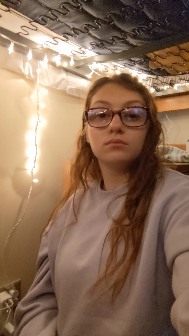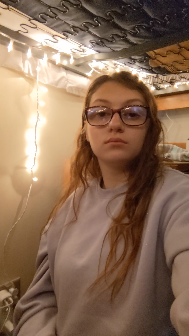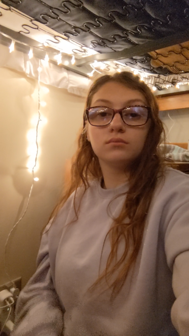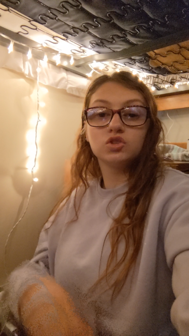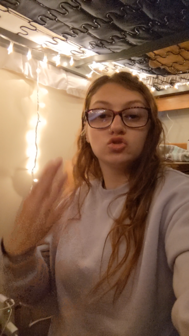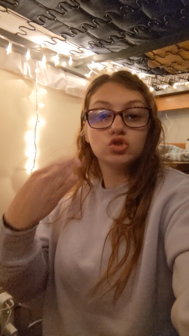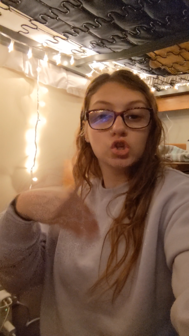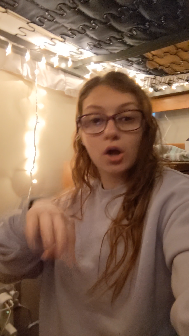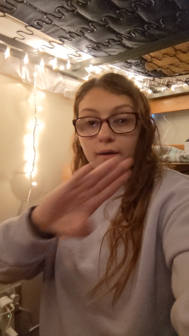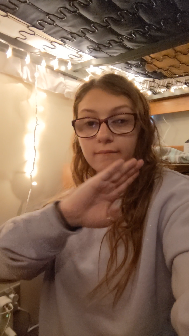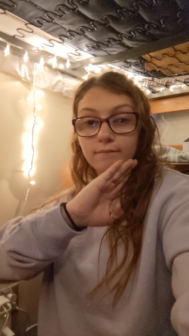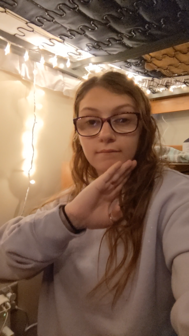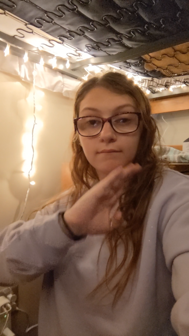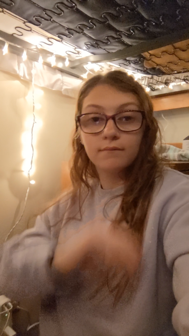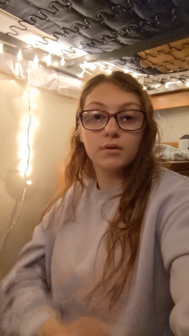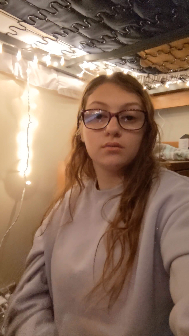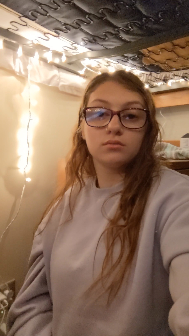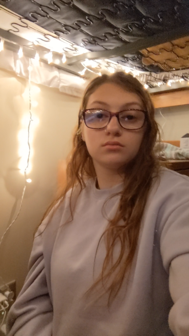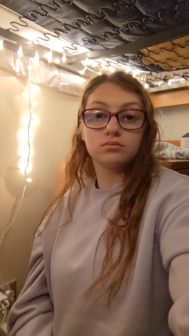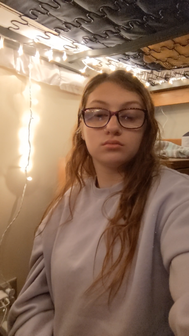scarf